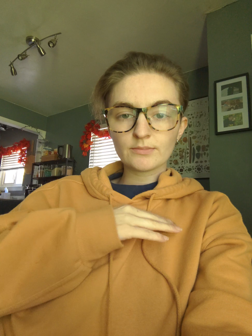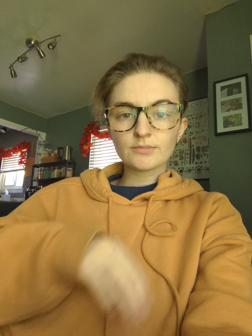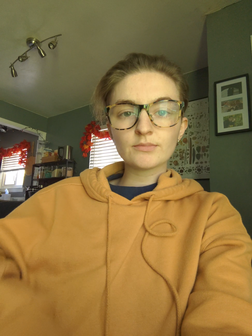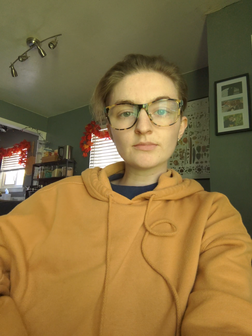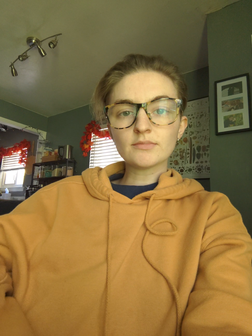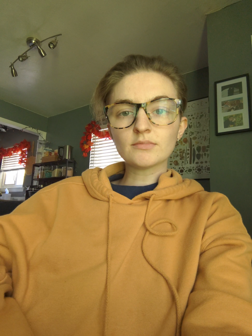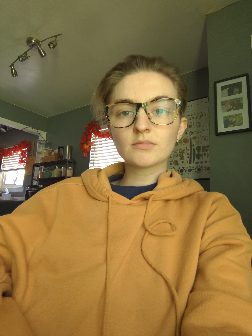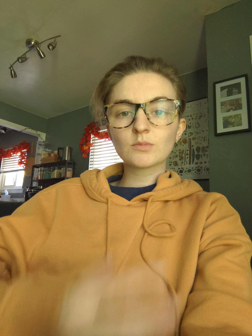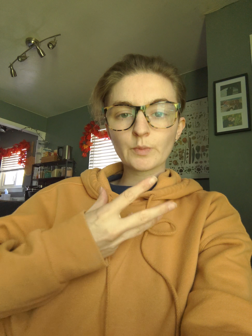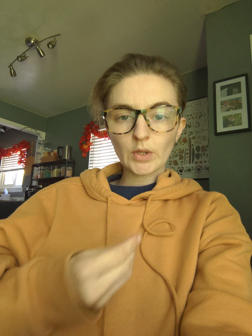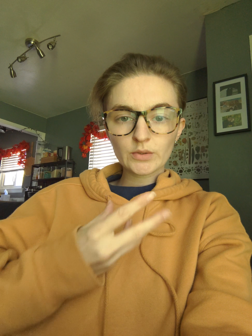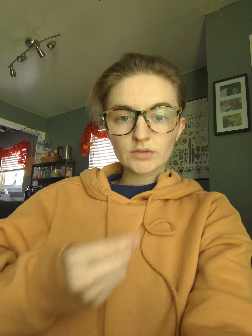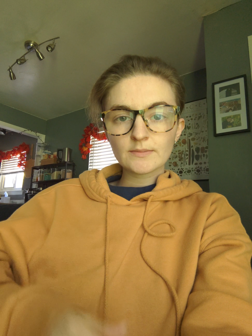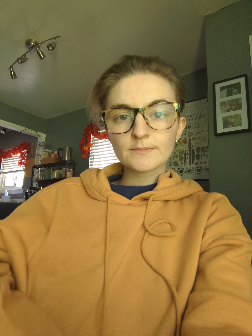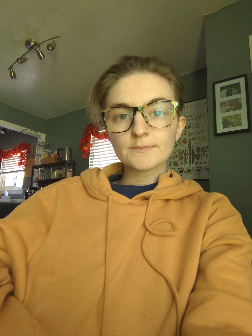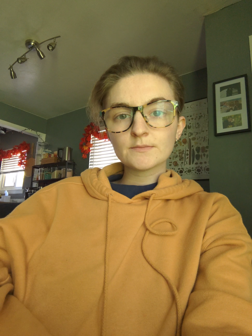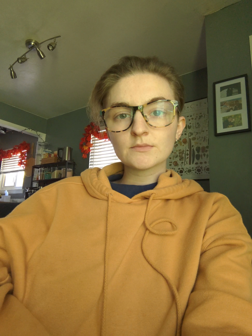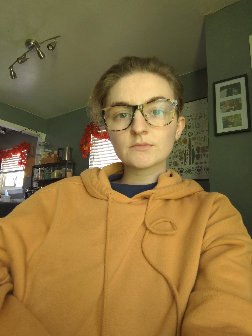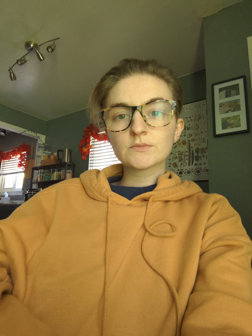poor